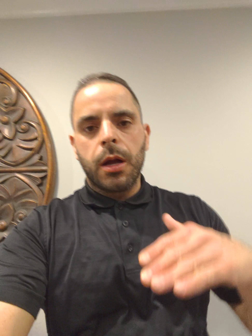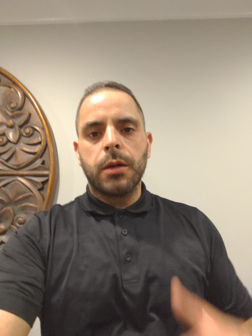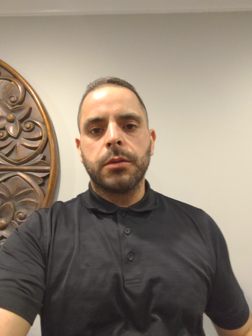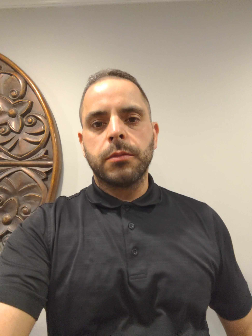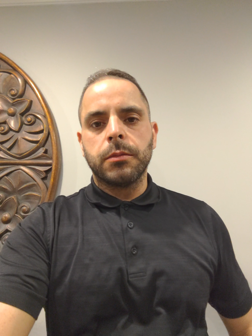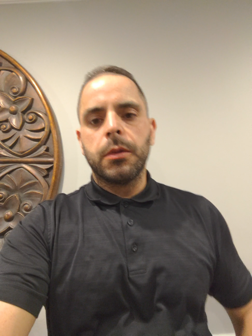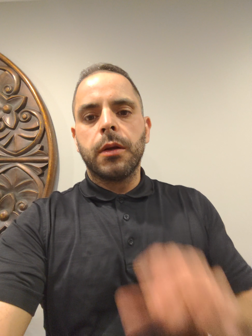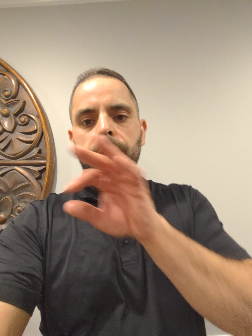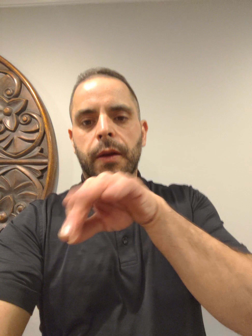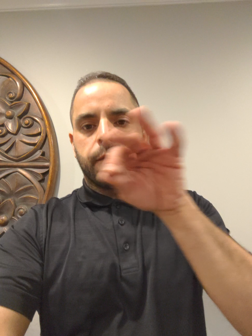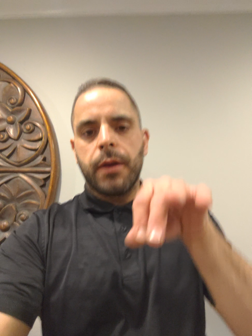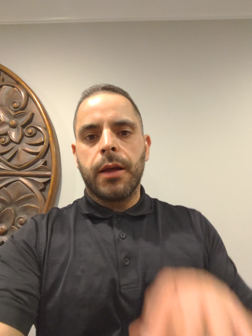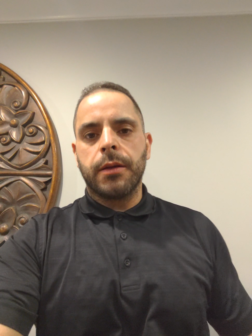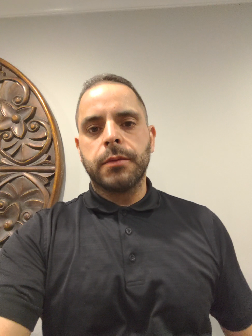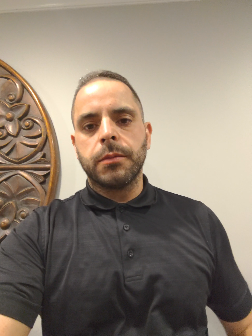french fries